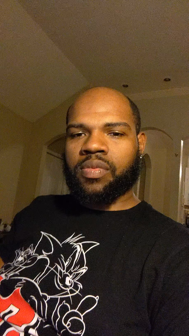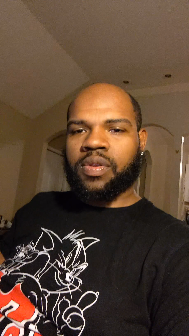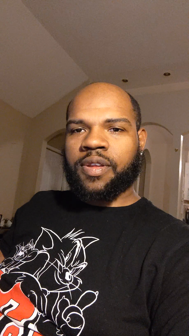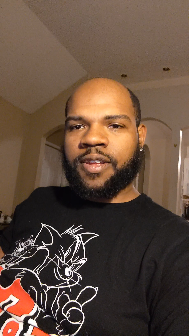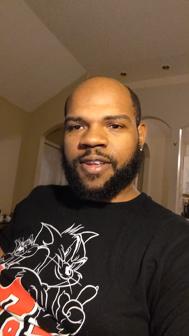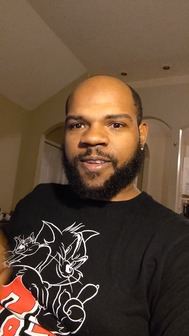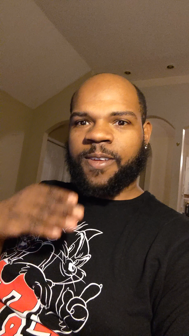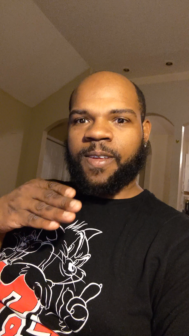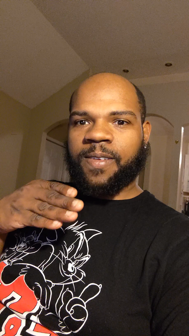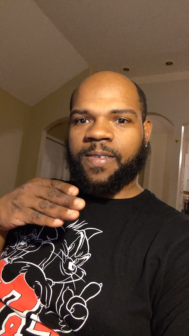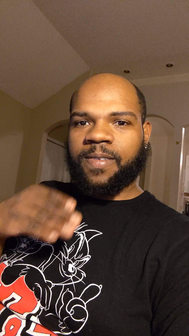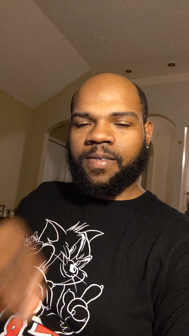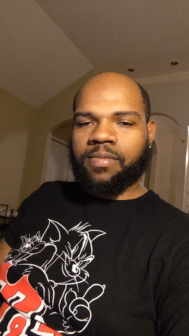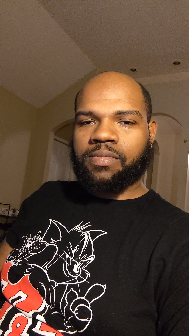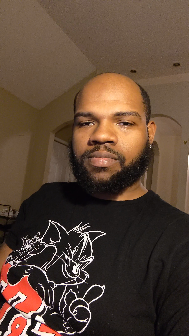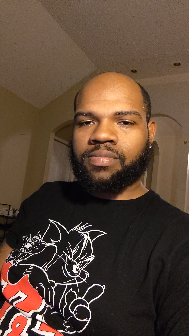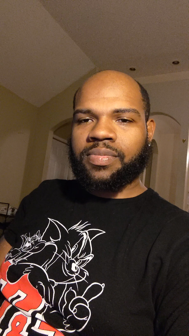kick